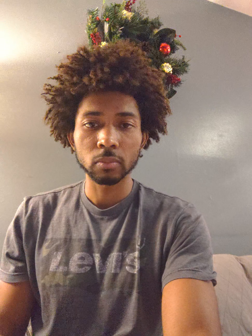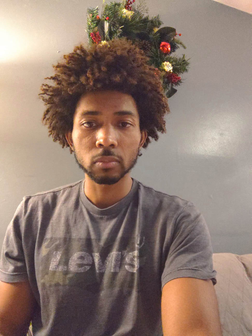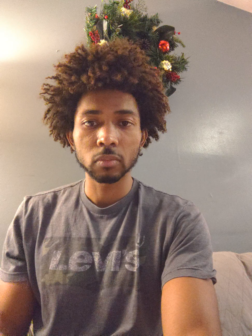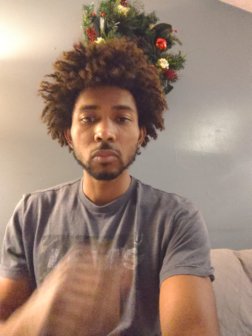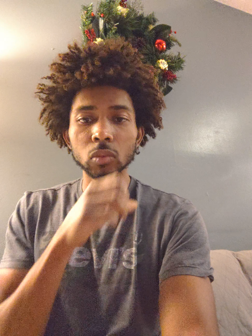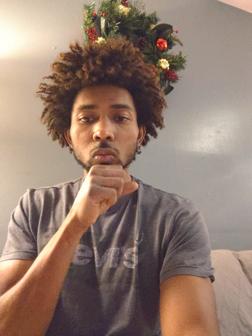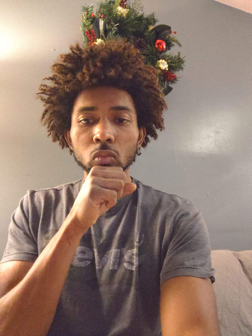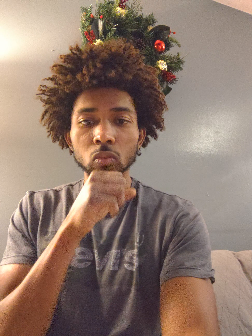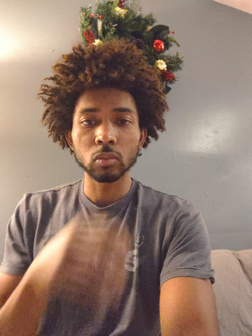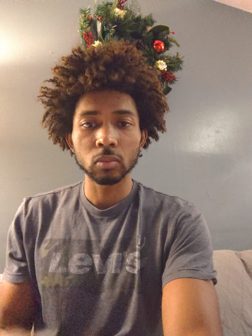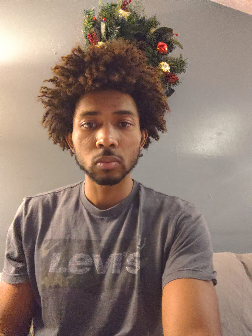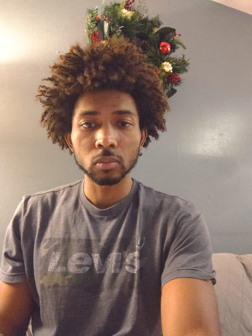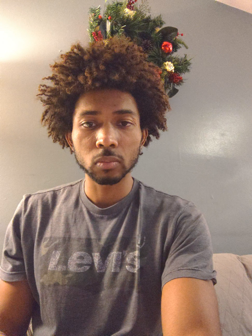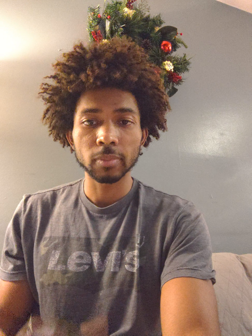orange